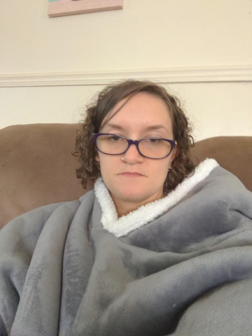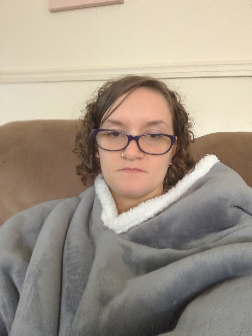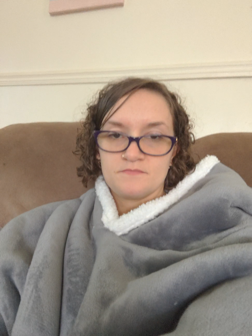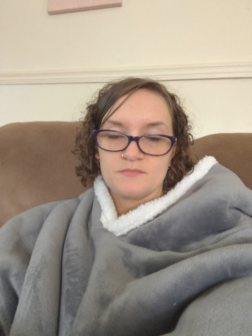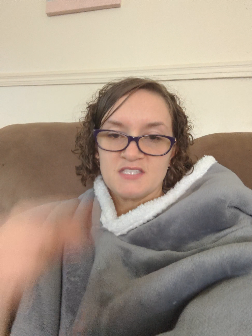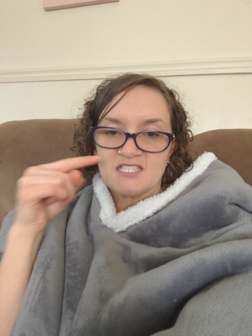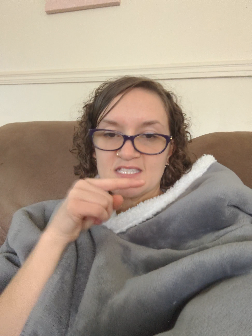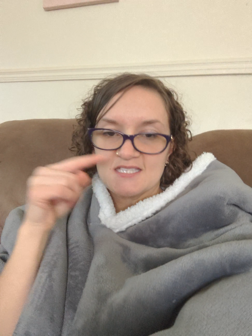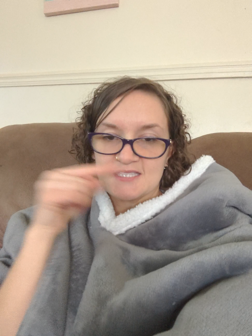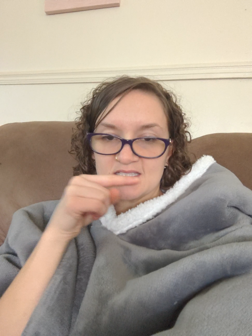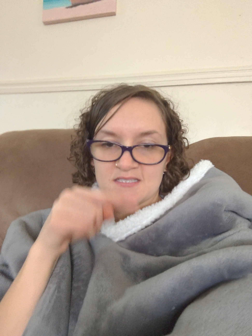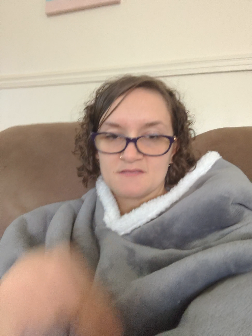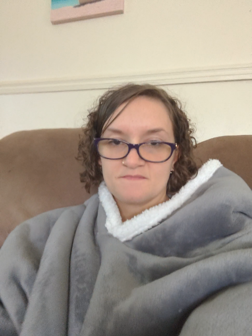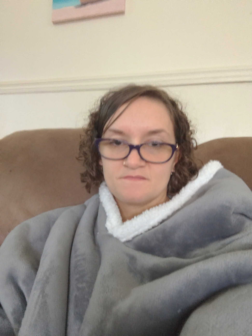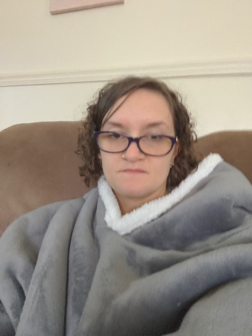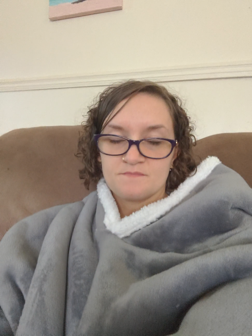toothbrush